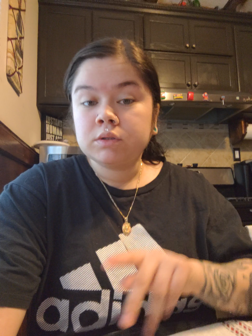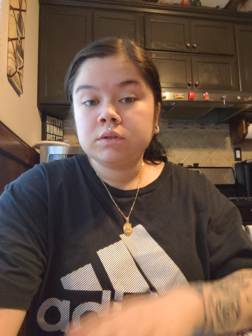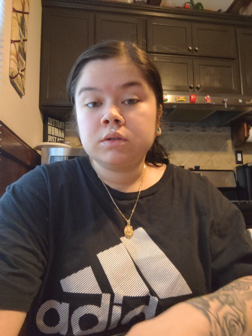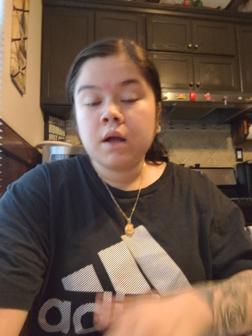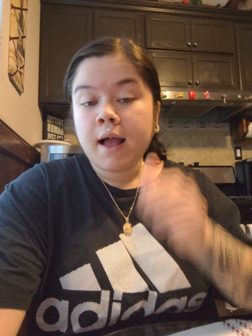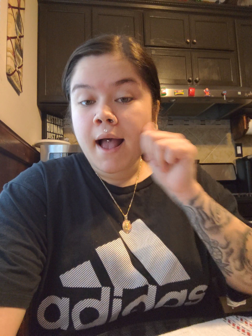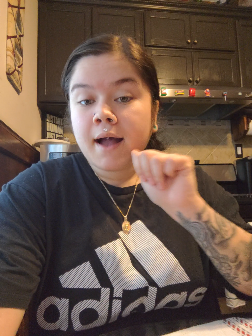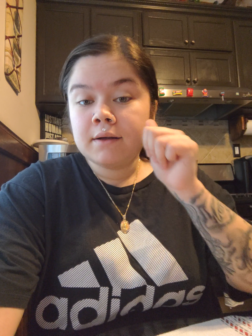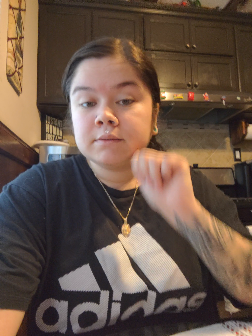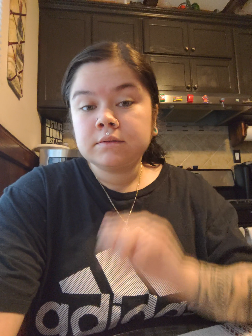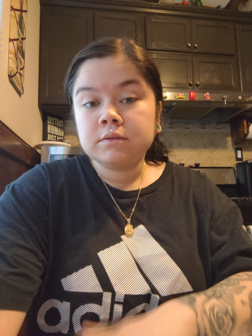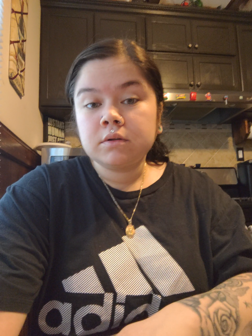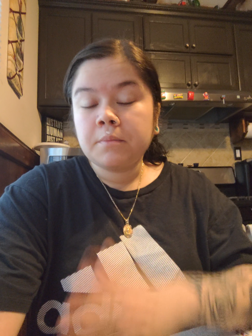aunt